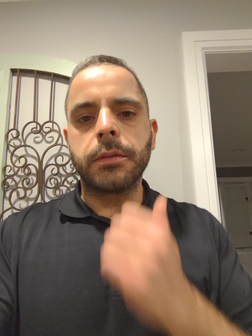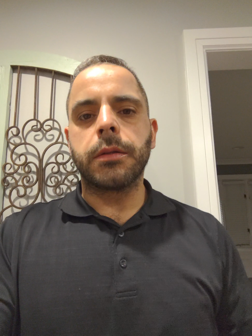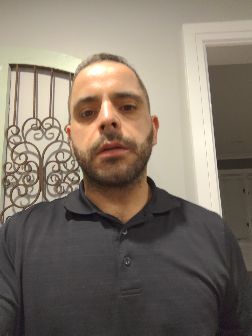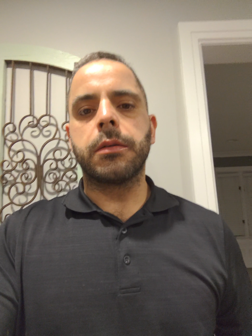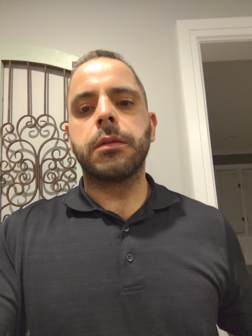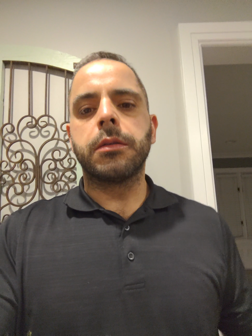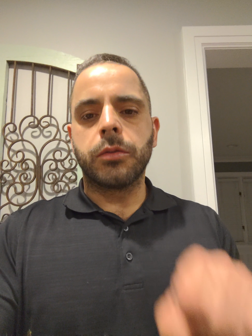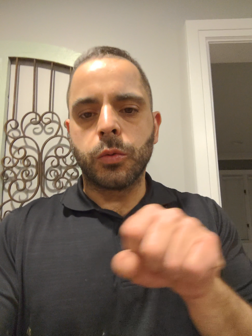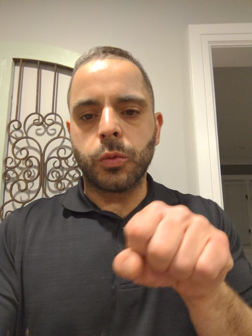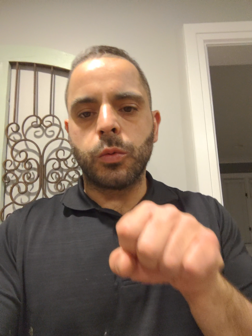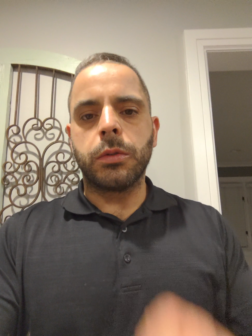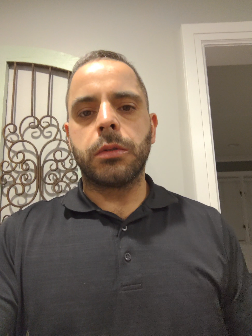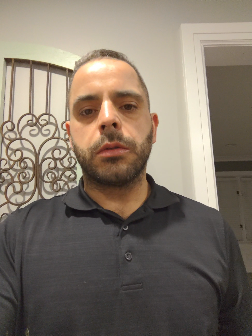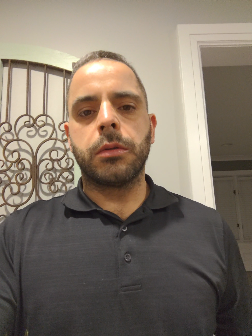shoe